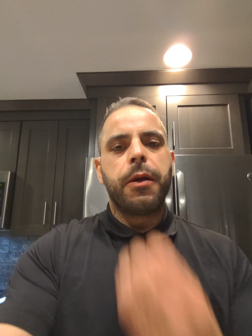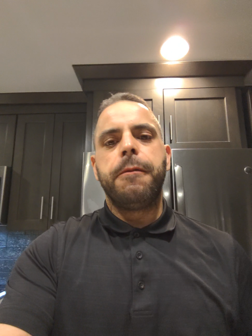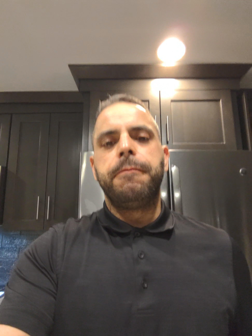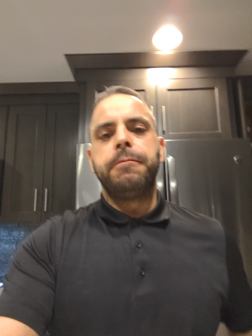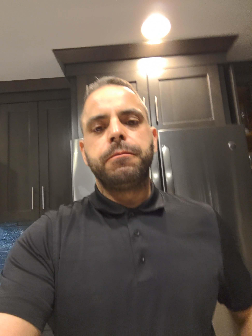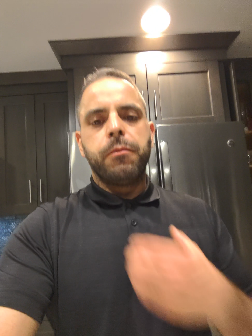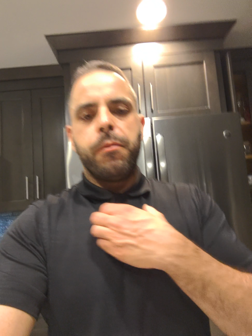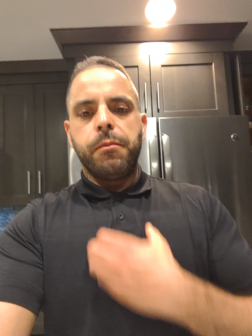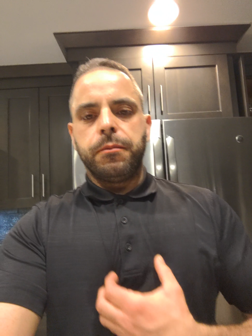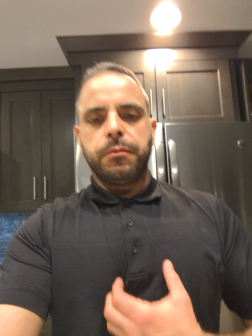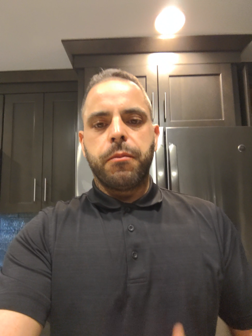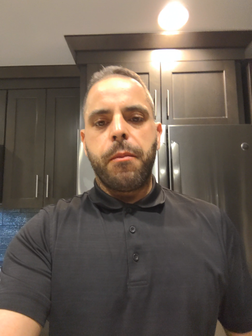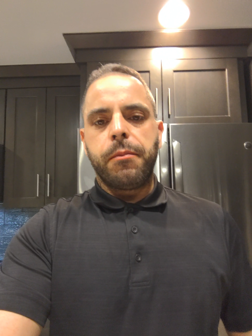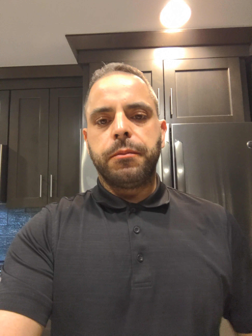hungry